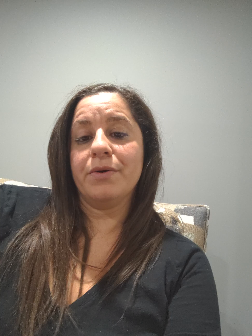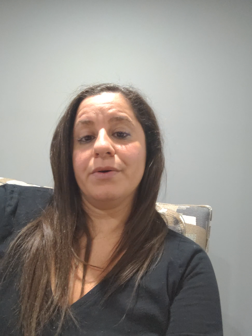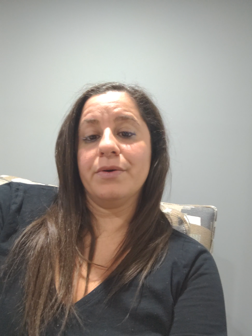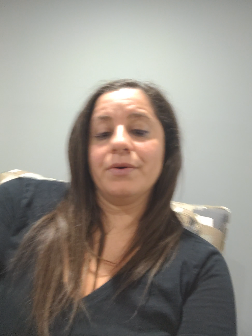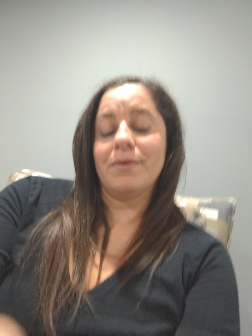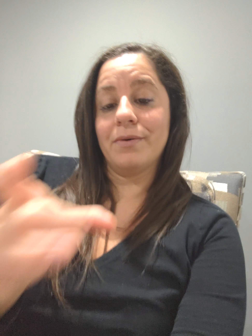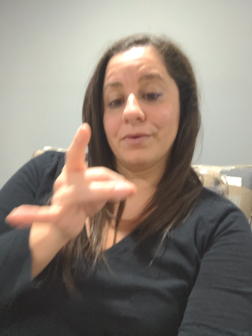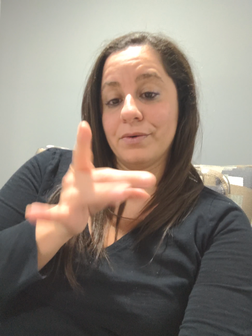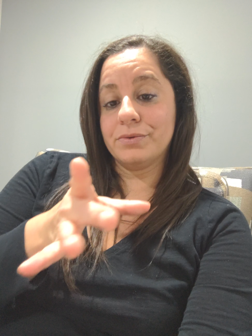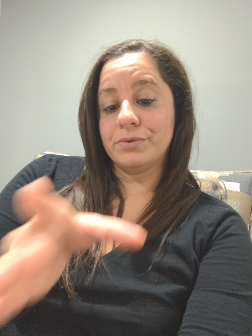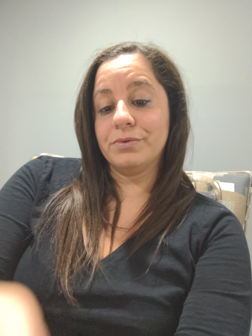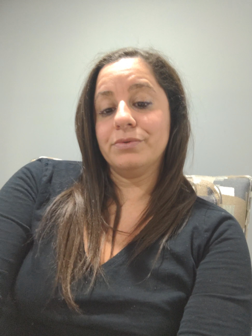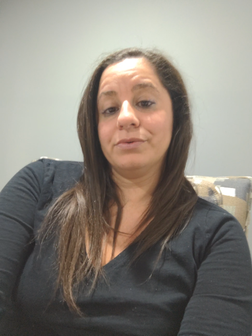hate